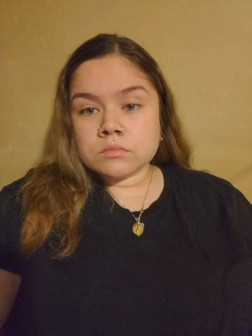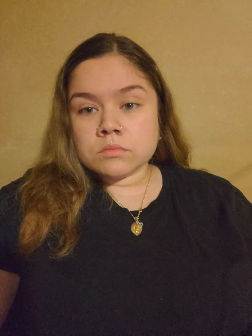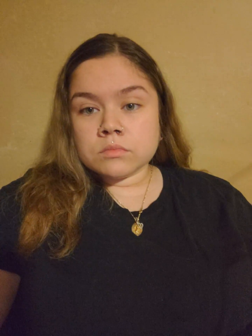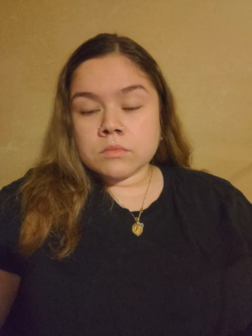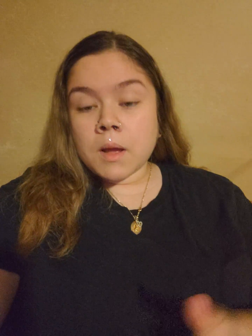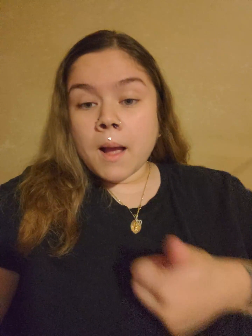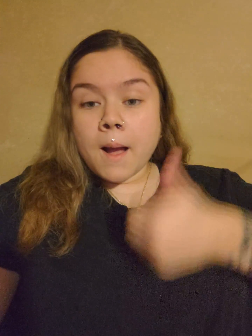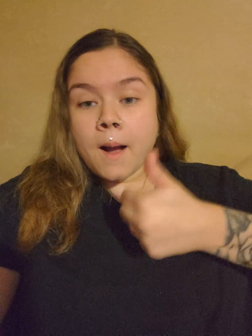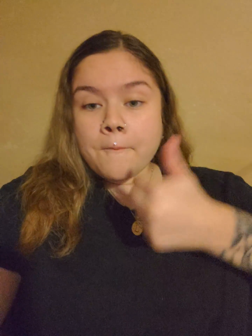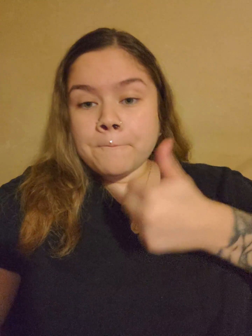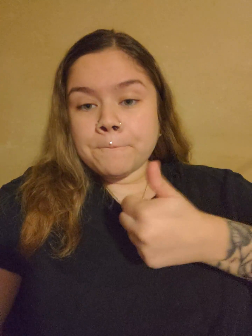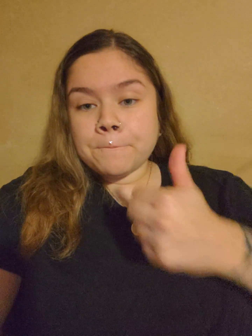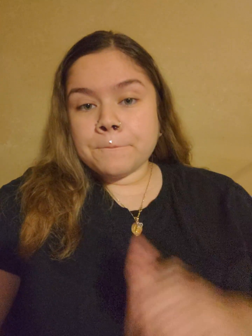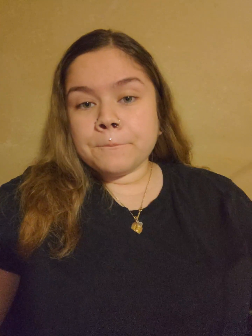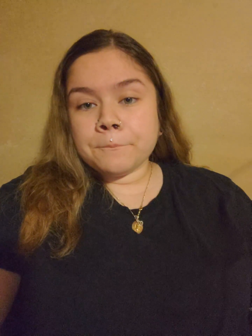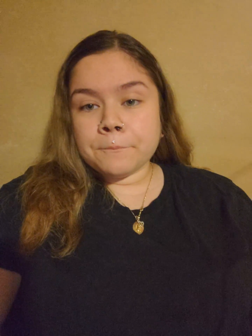help